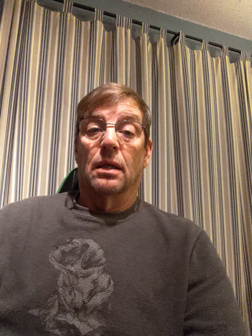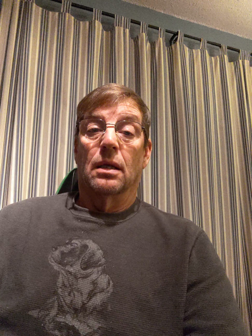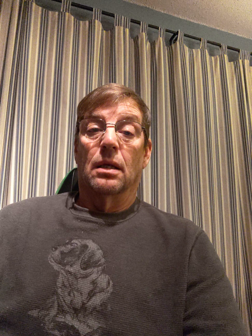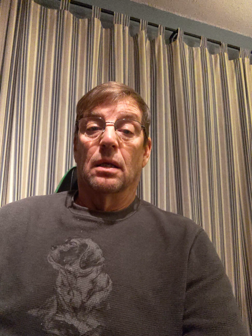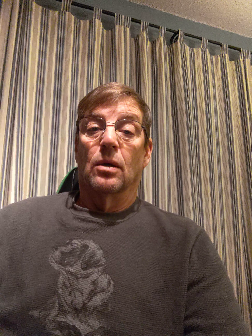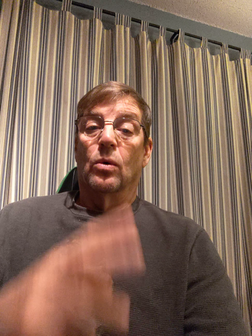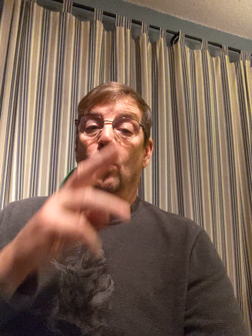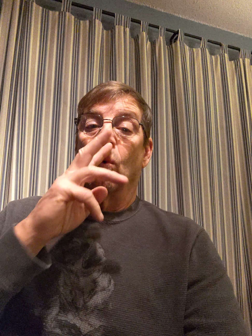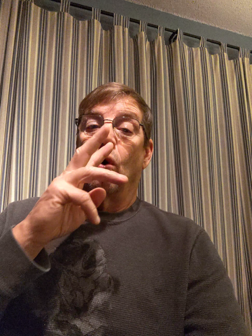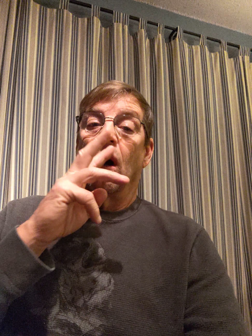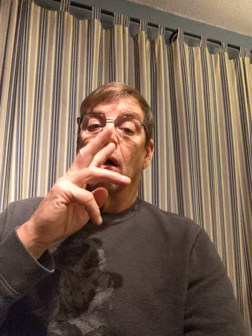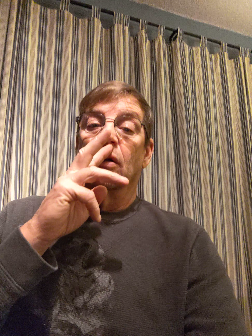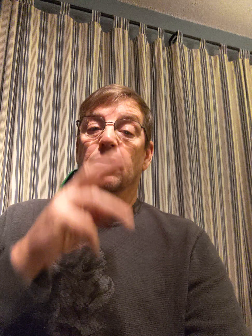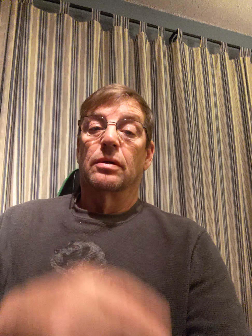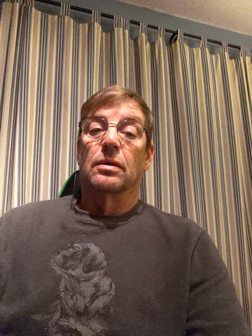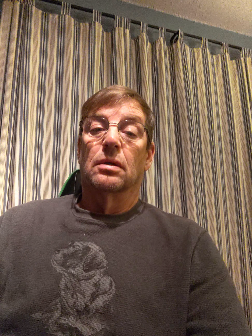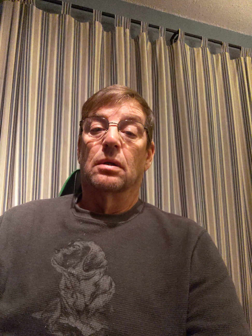water